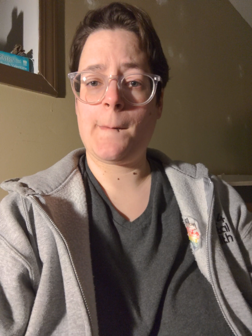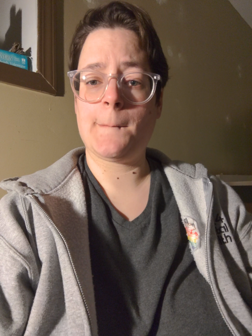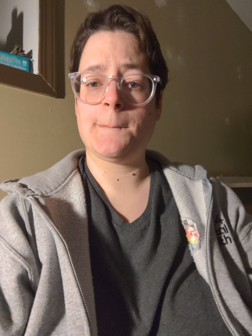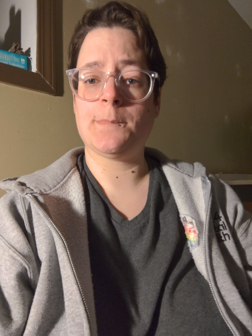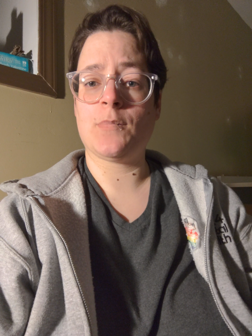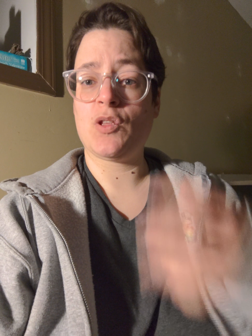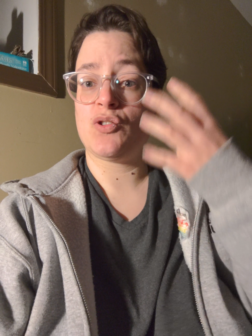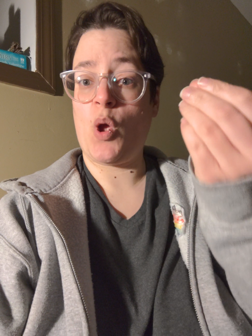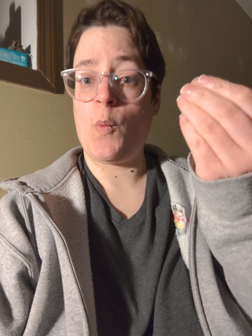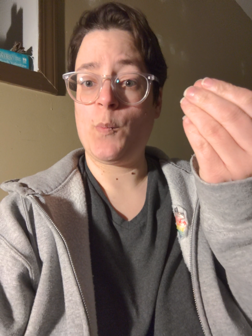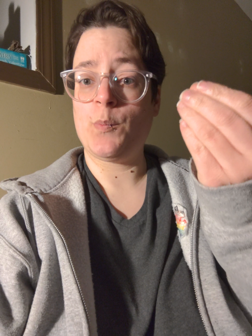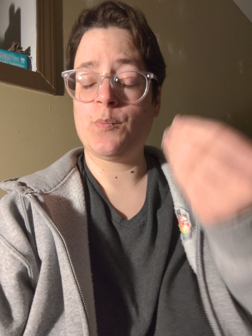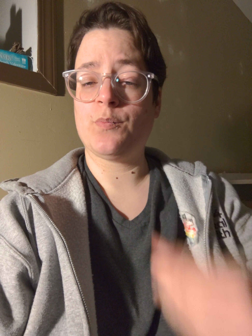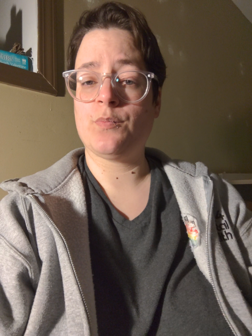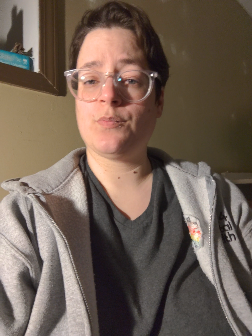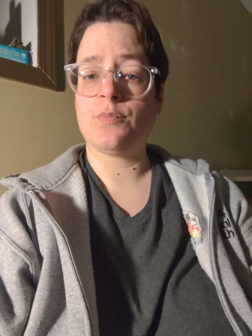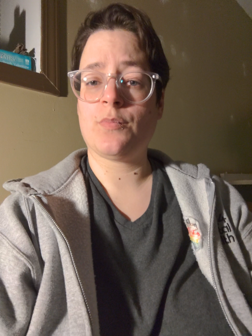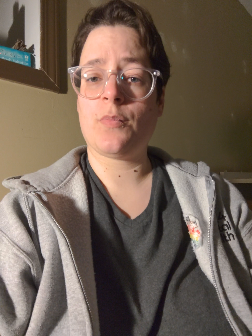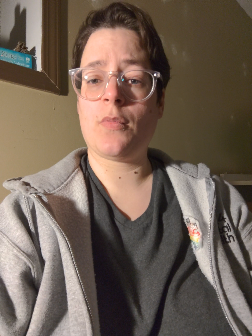go